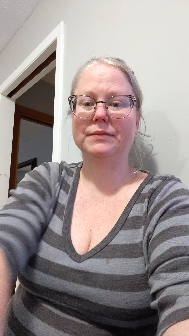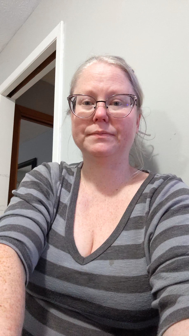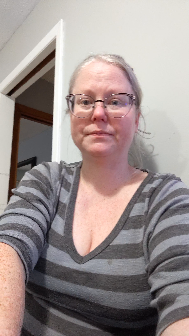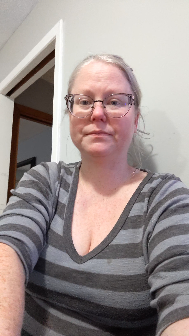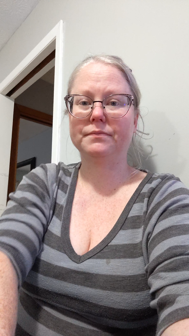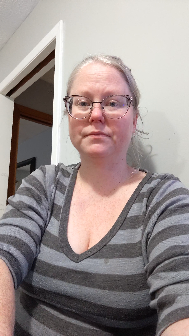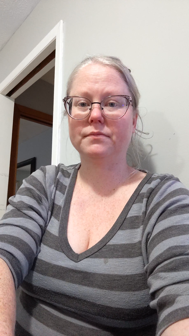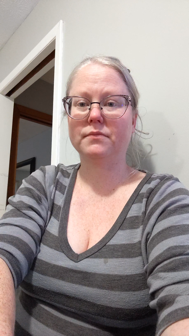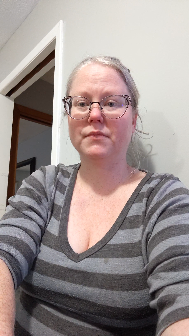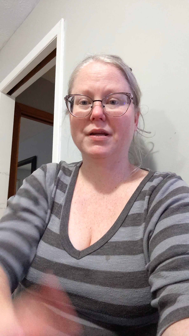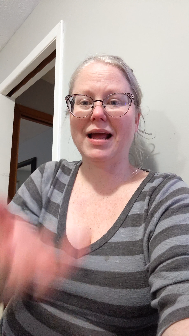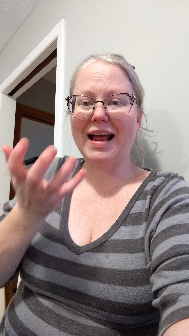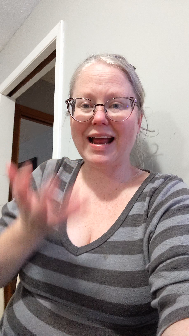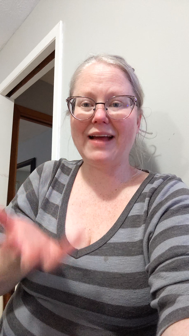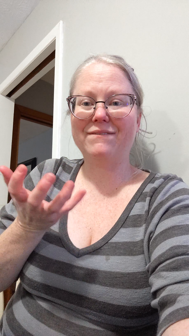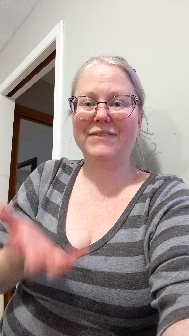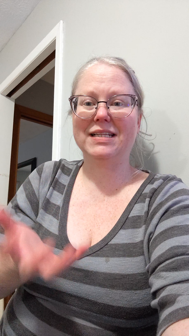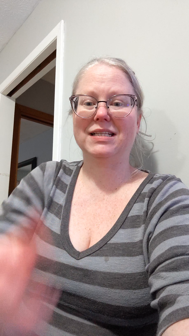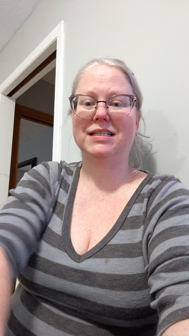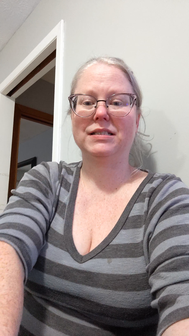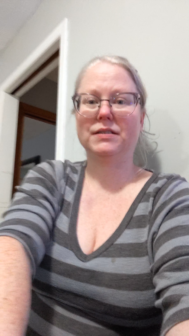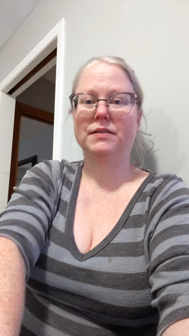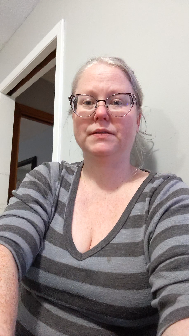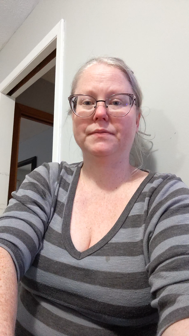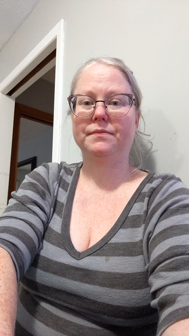heavy